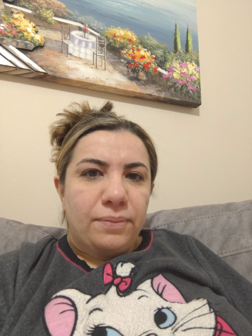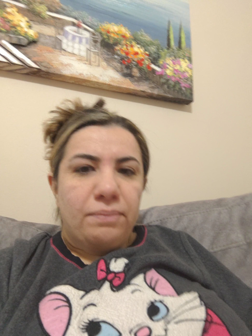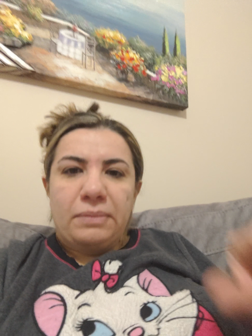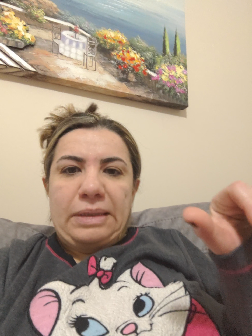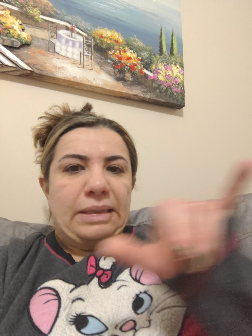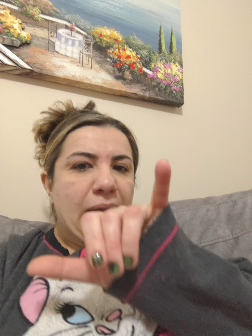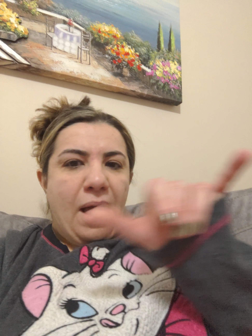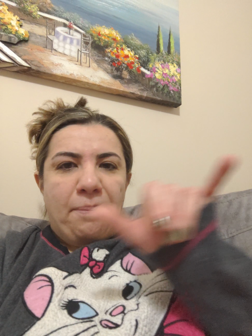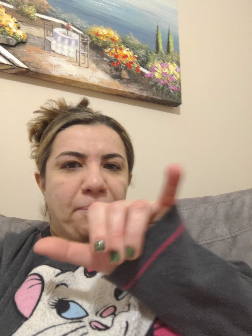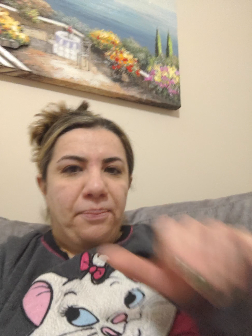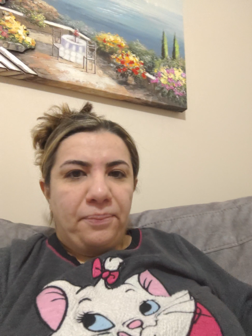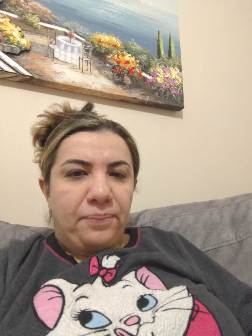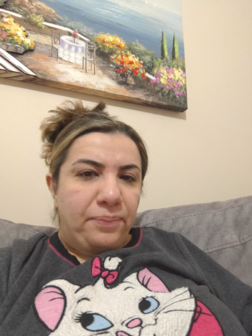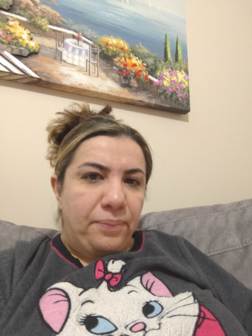same